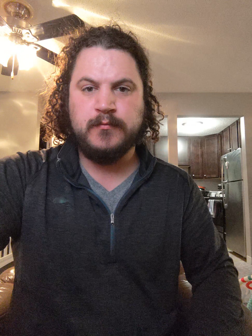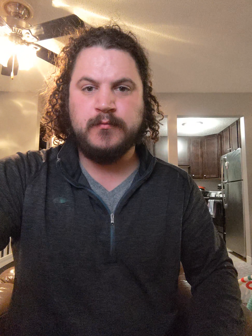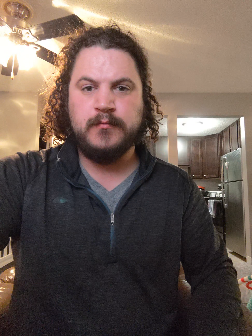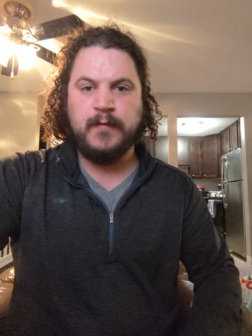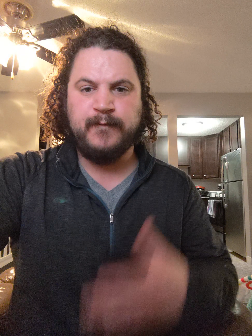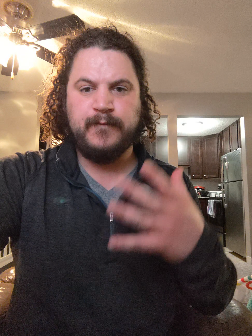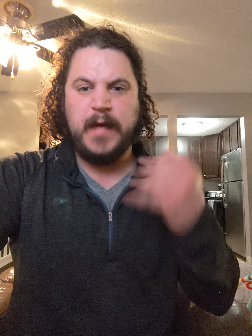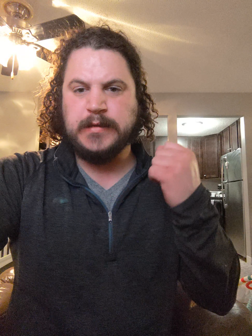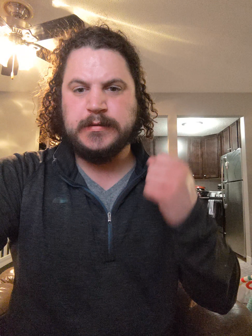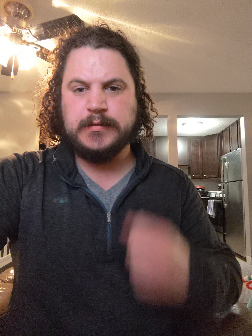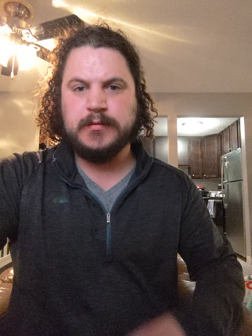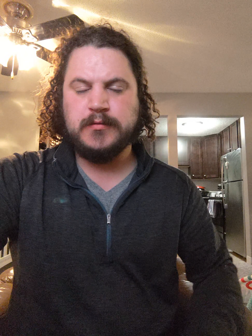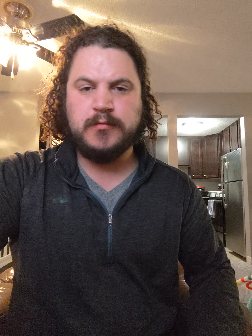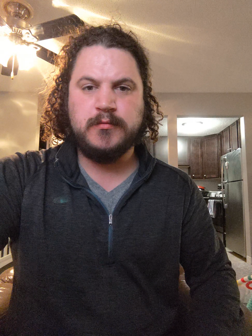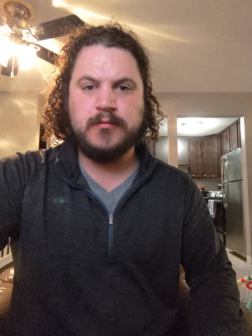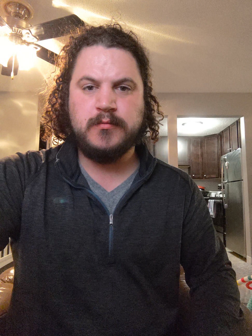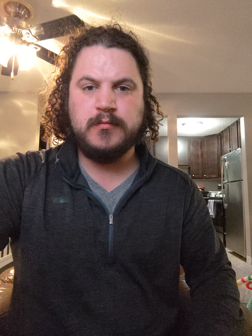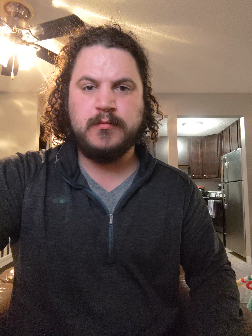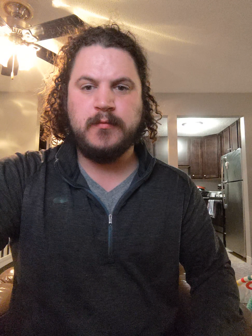fast